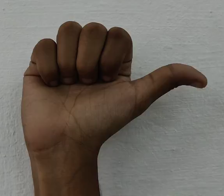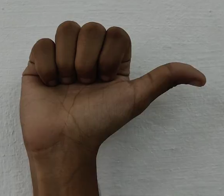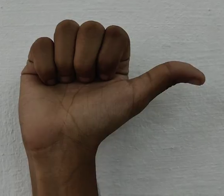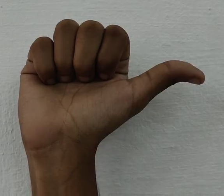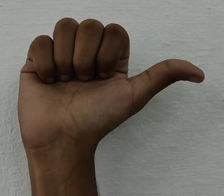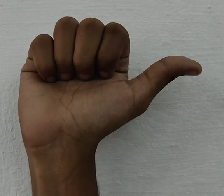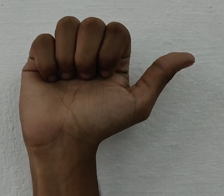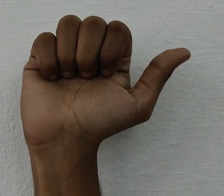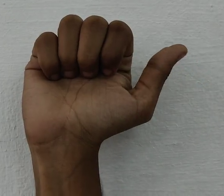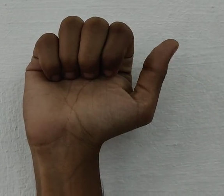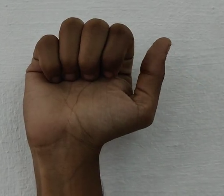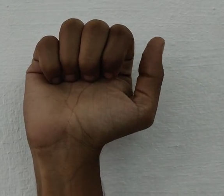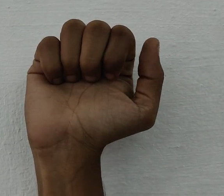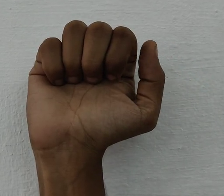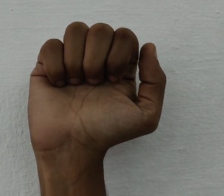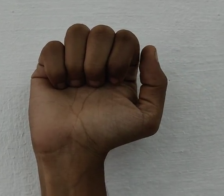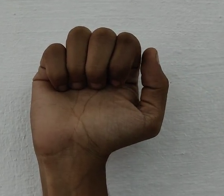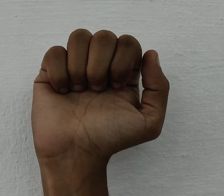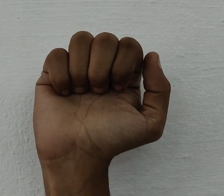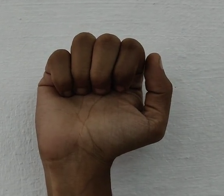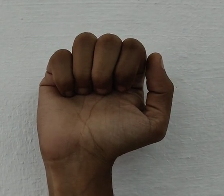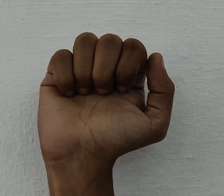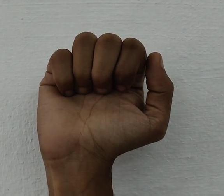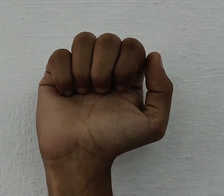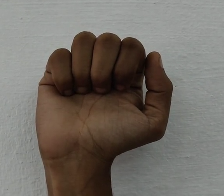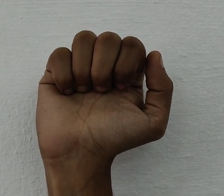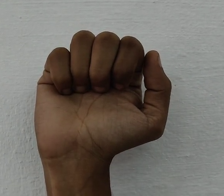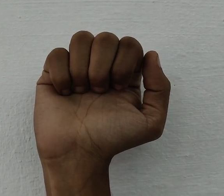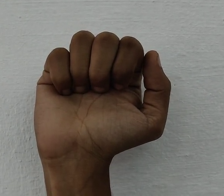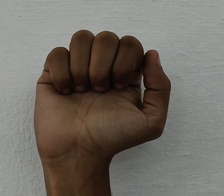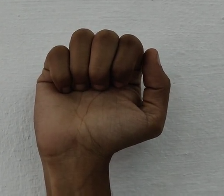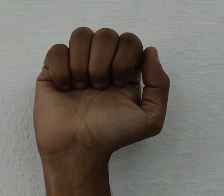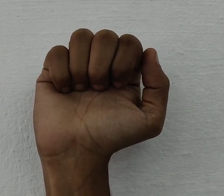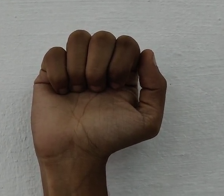ഏ